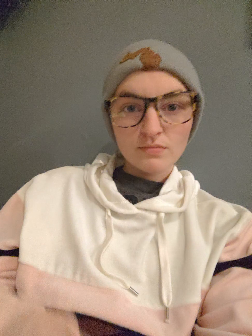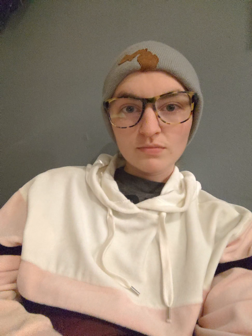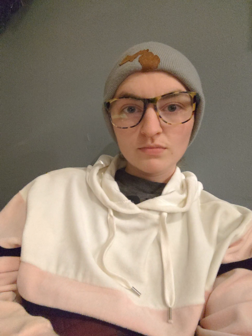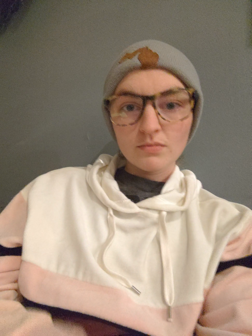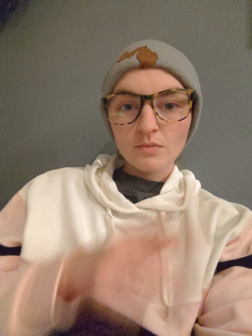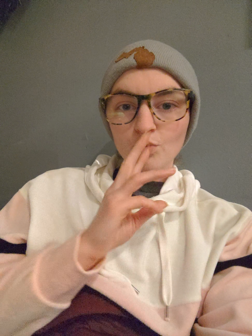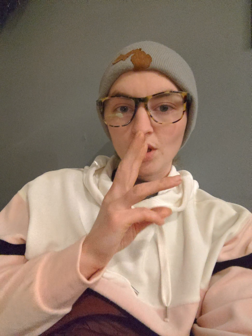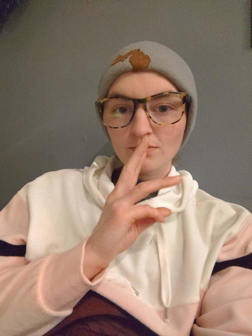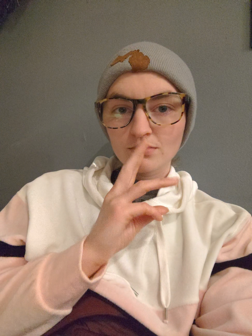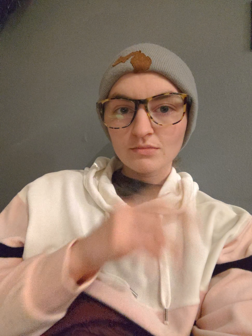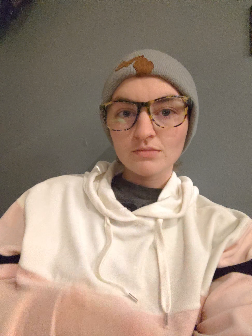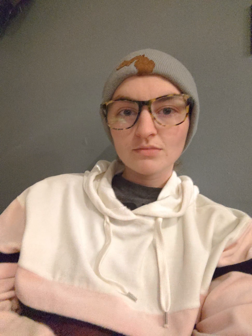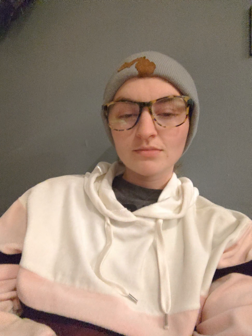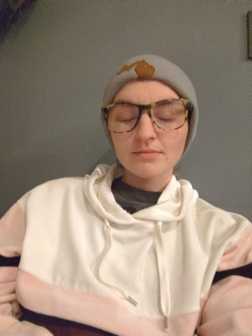water